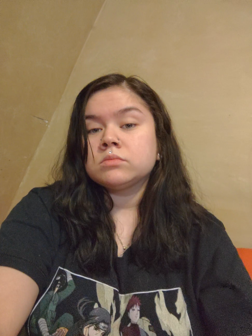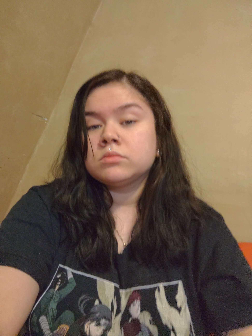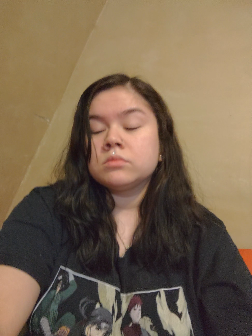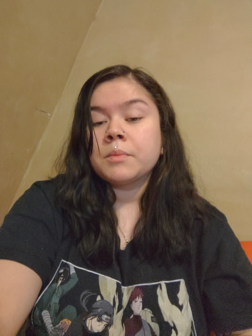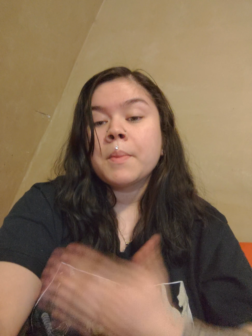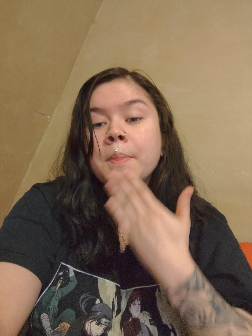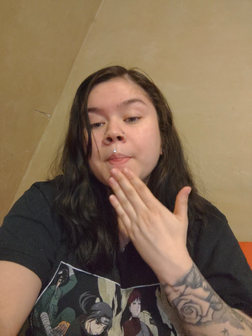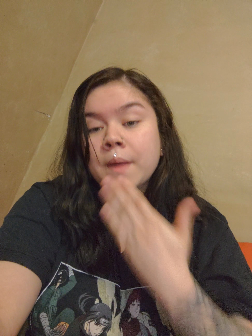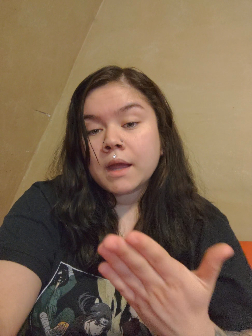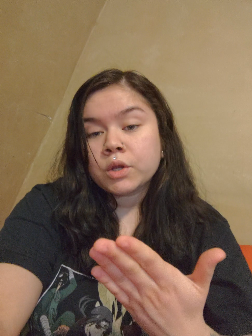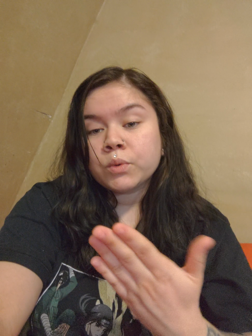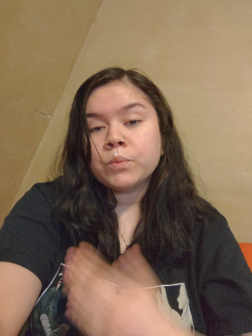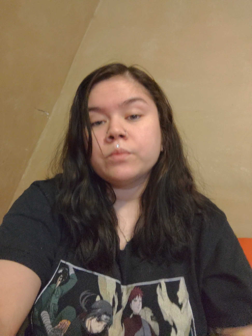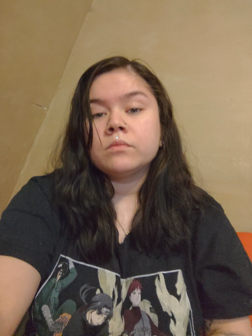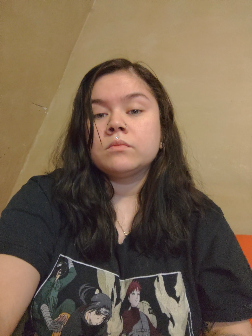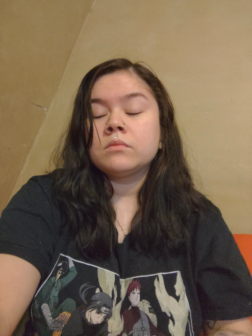thank you